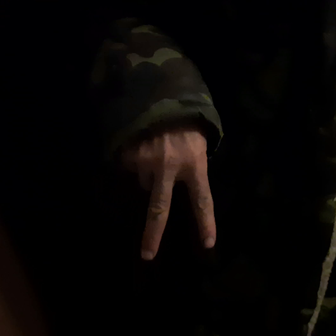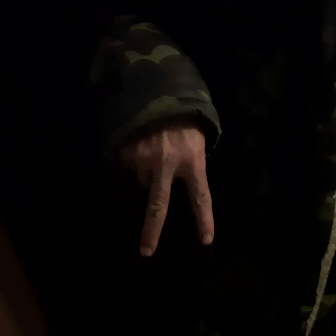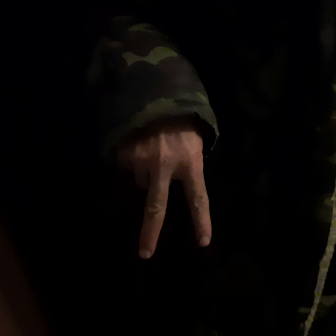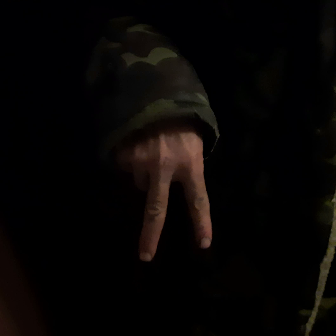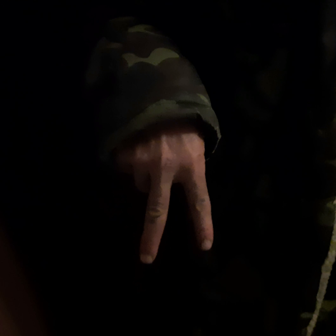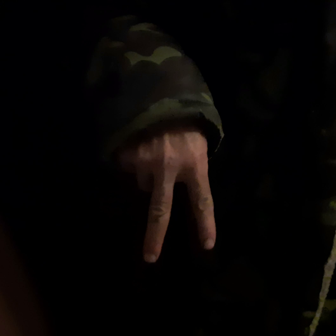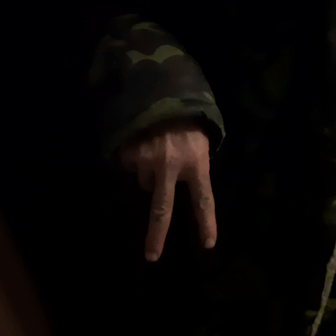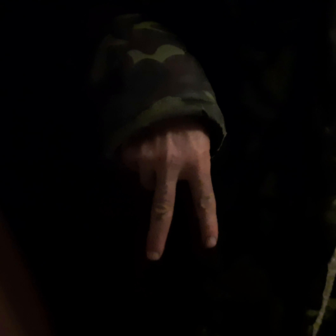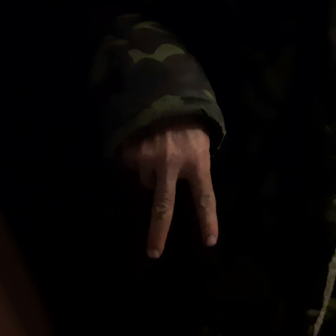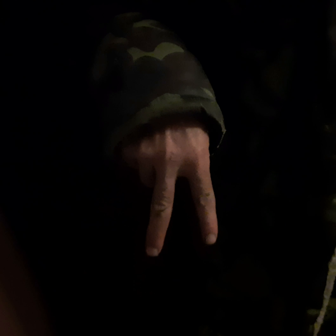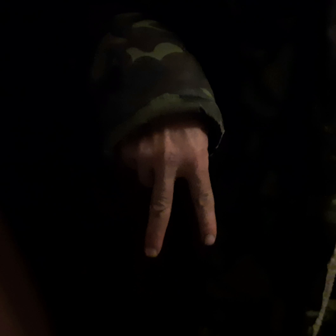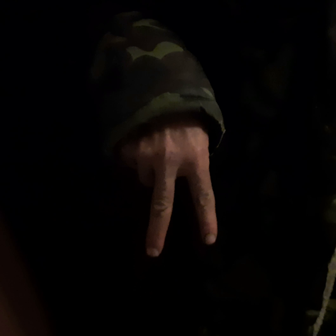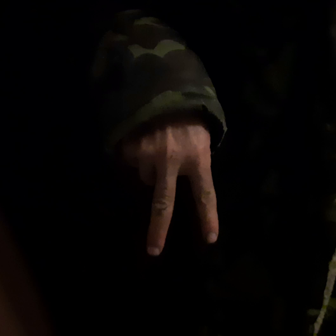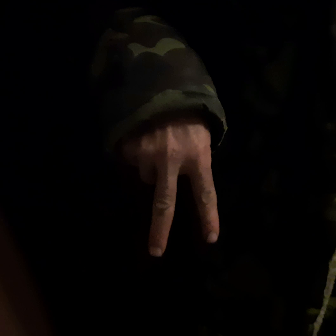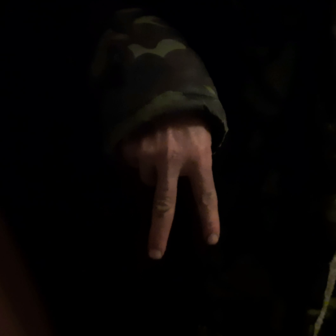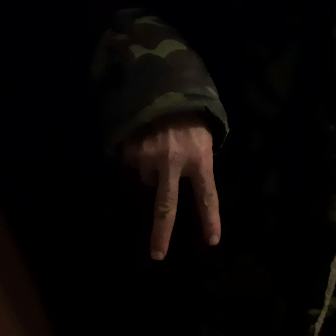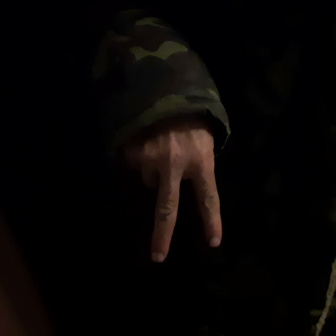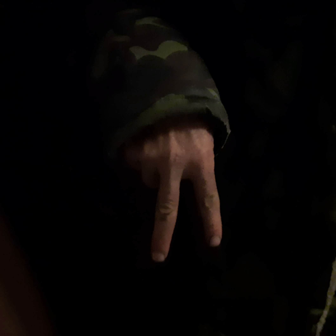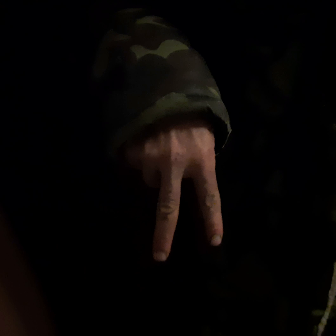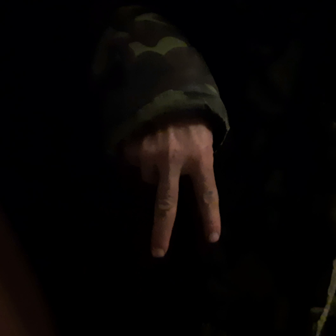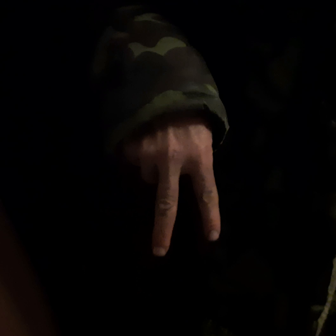Л